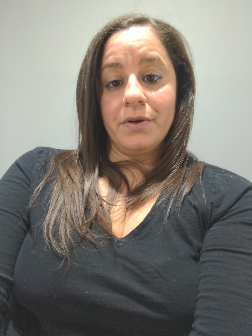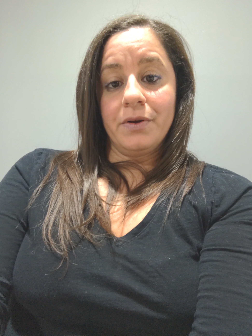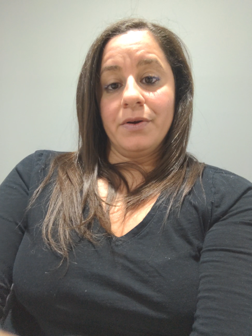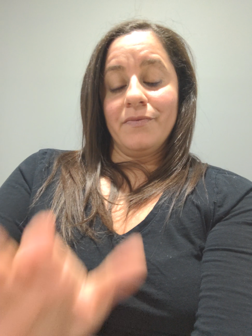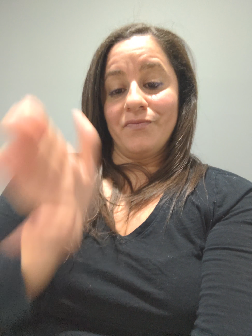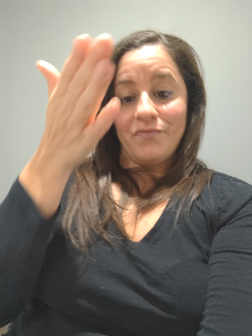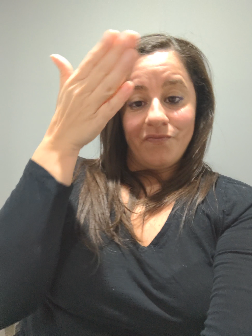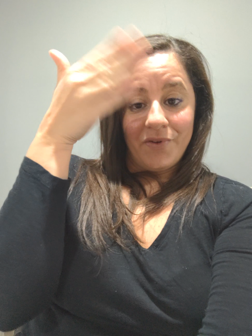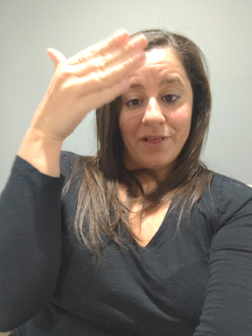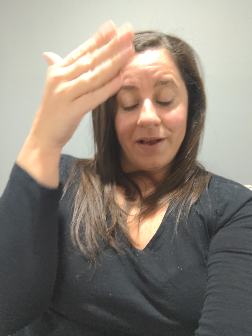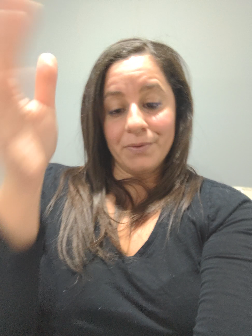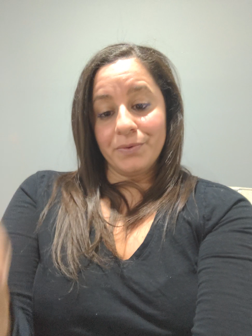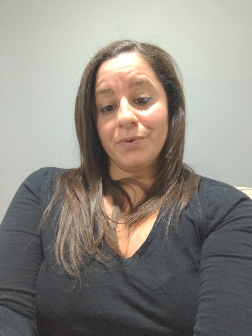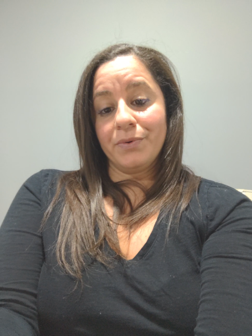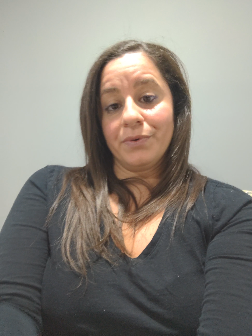flag